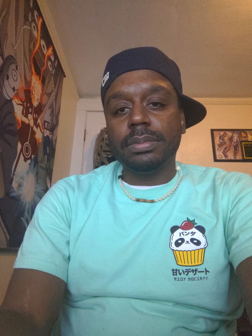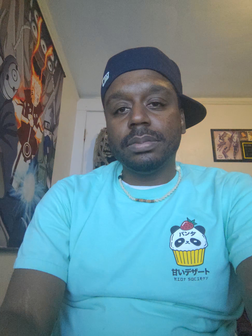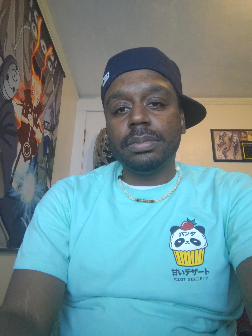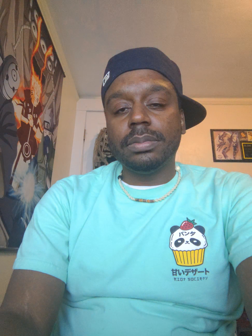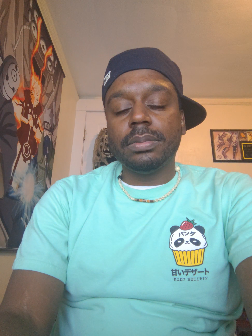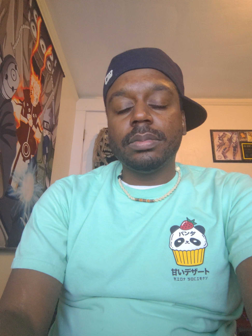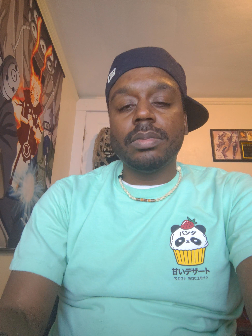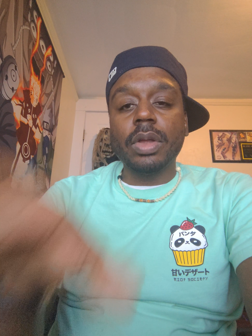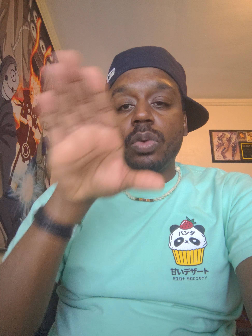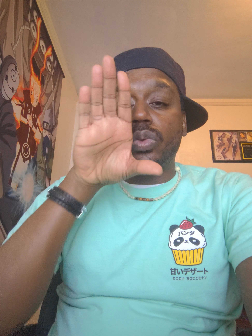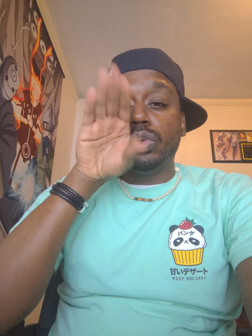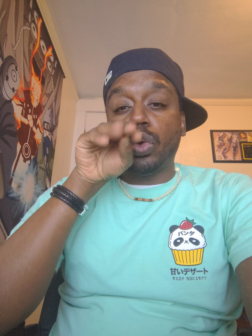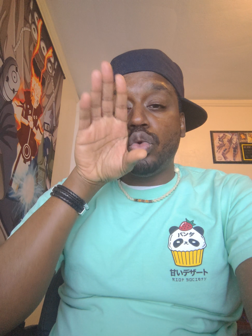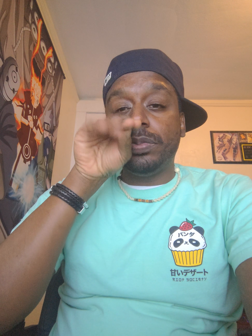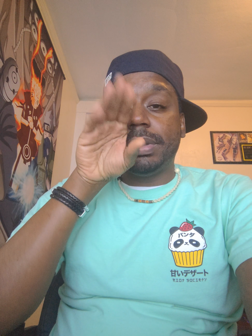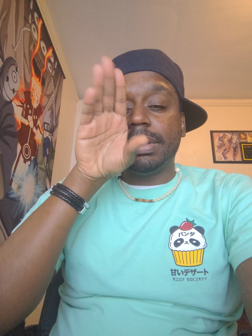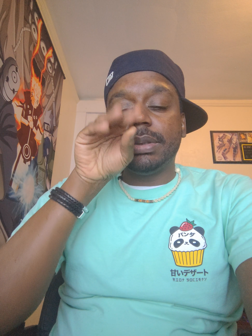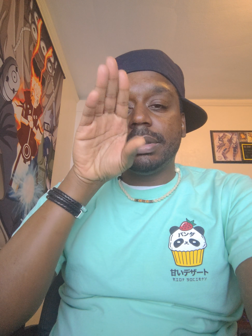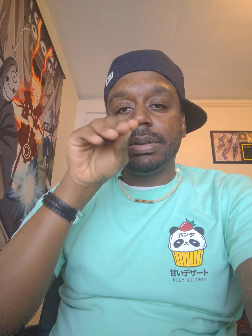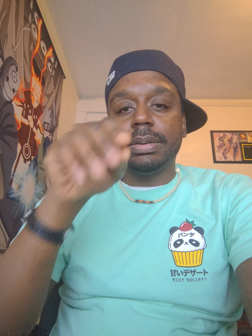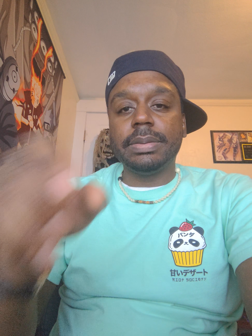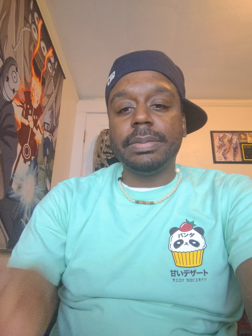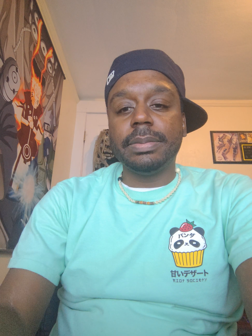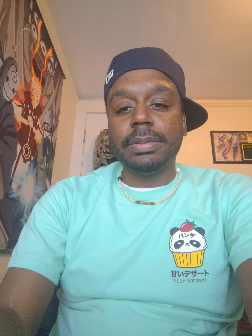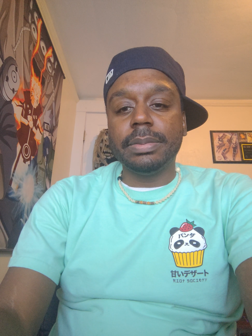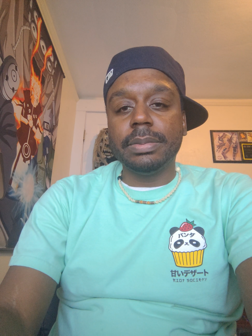goose